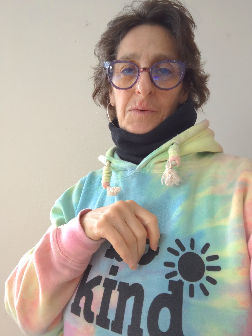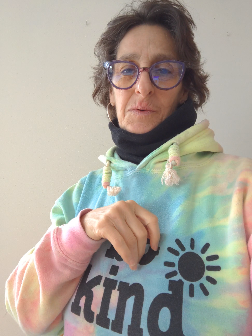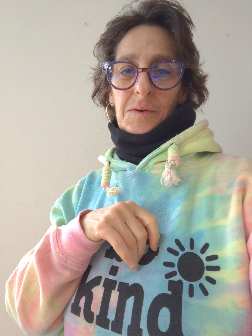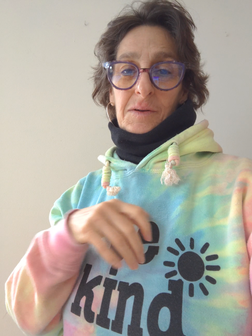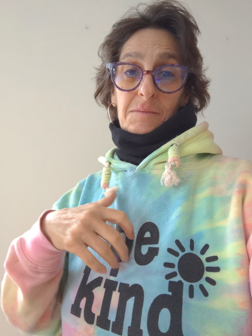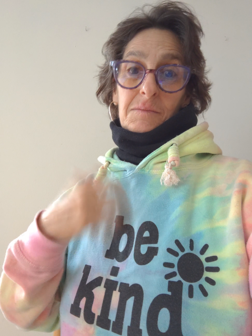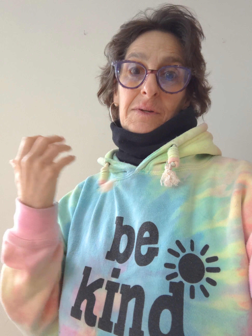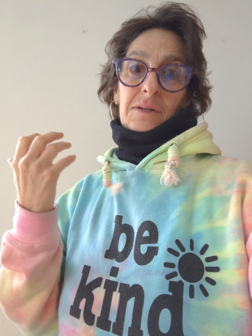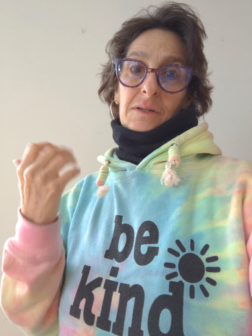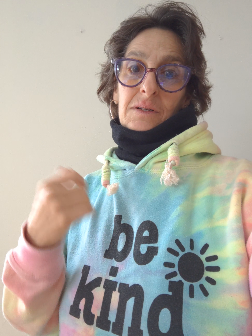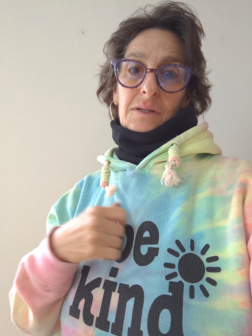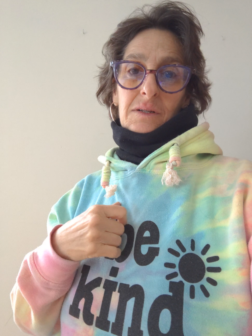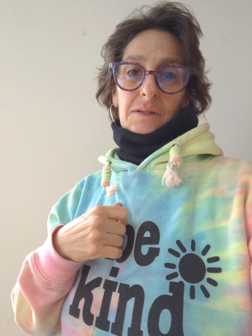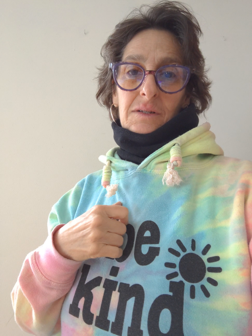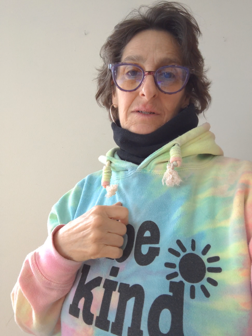mad